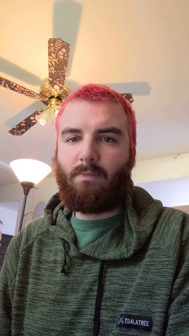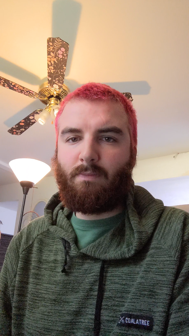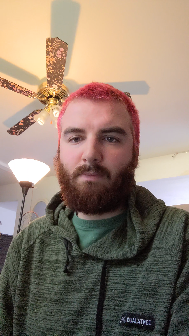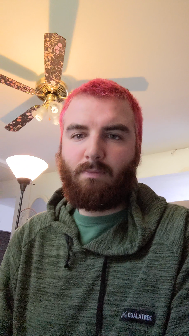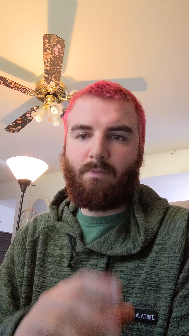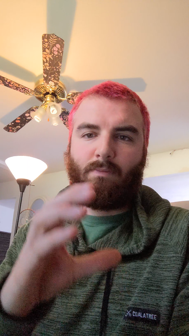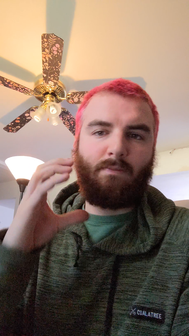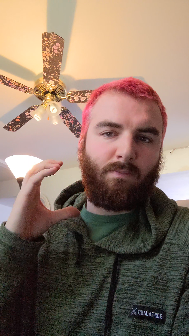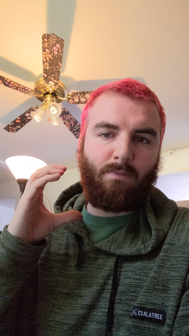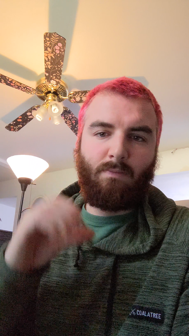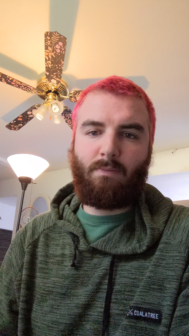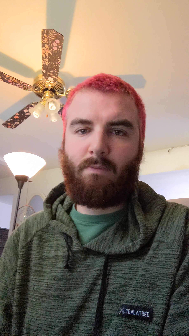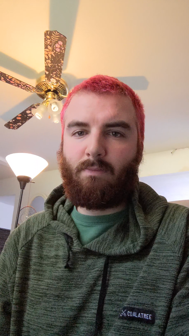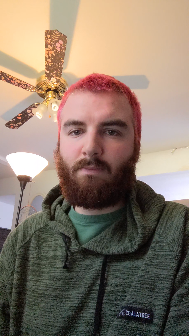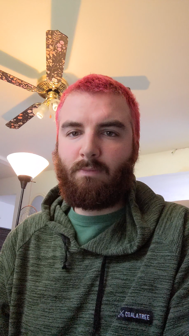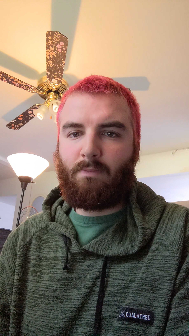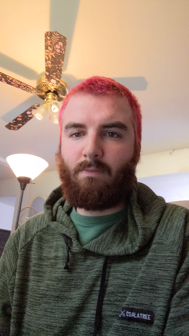bus